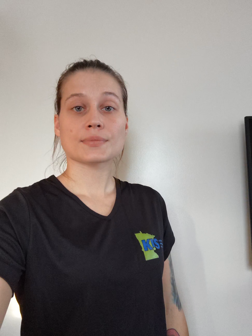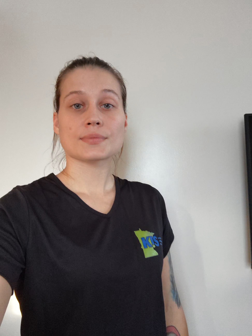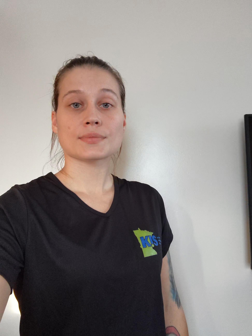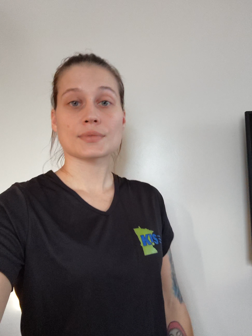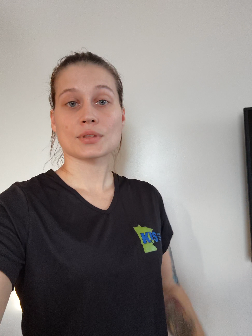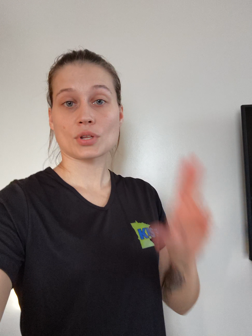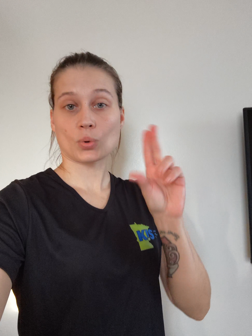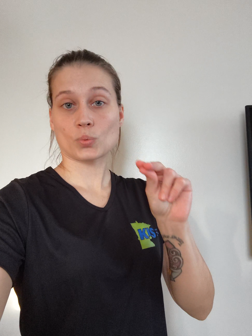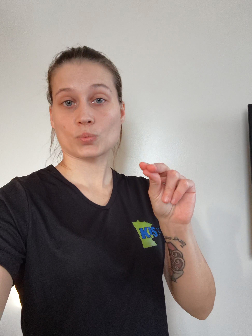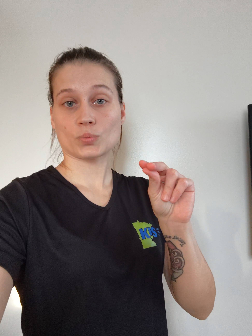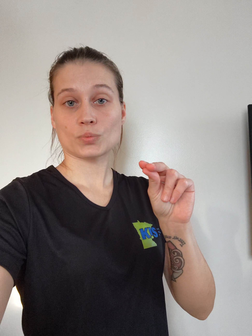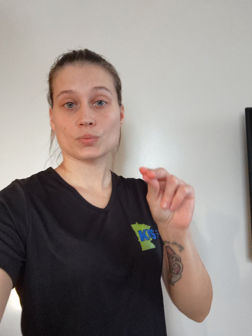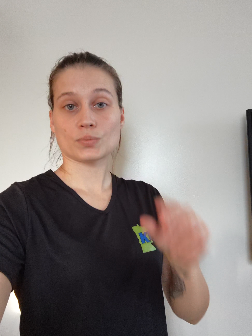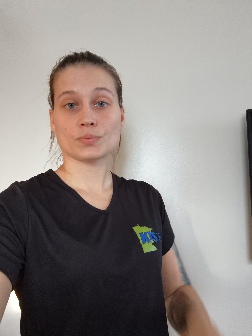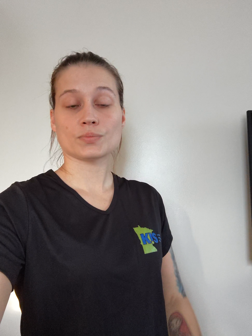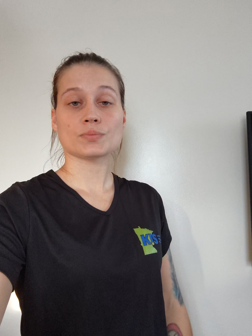no